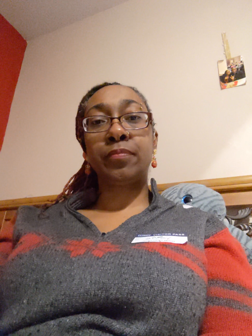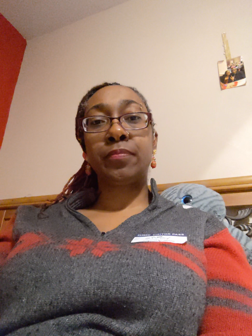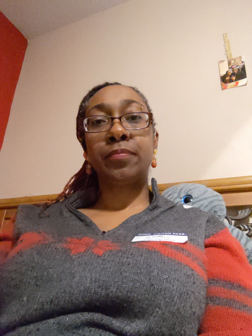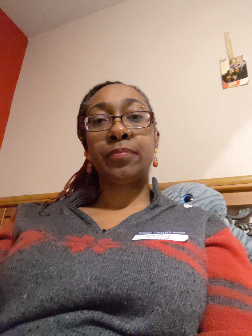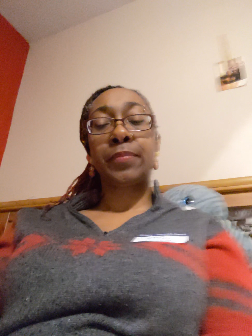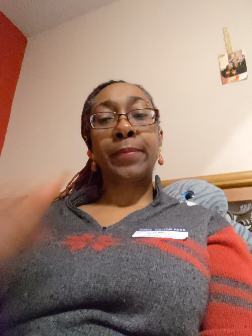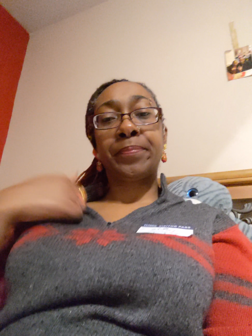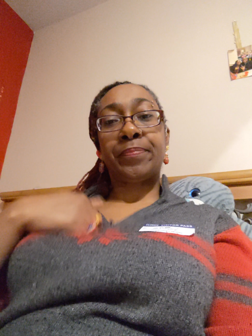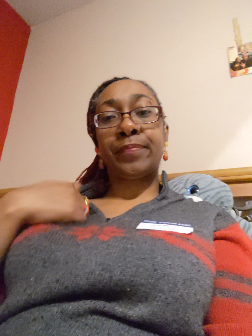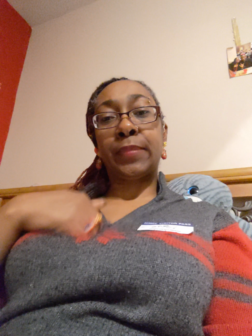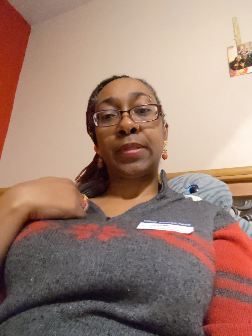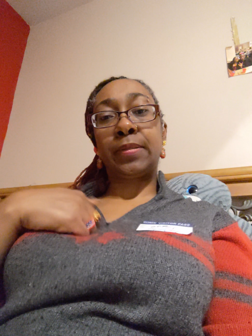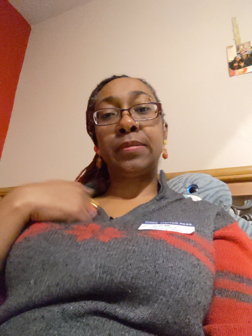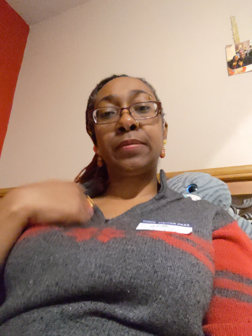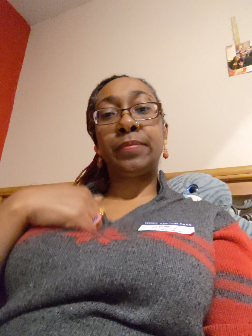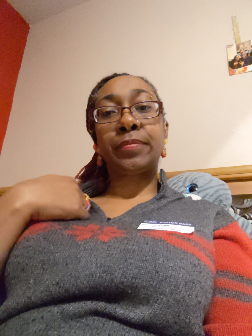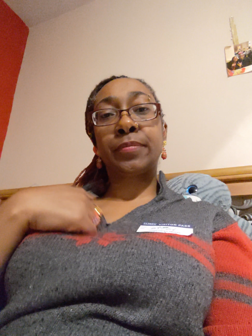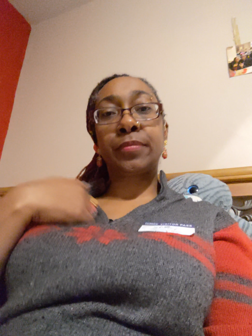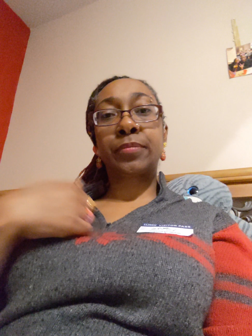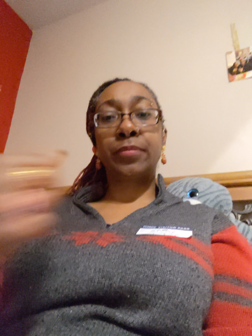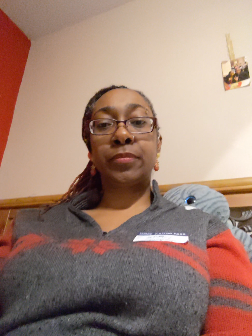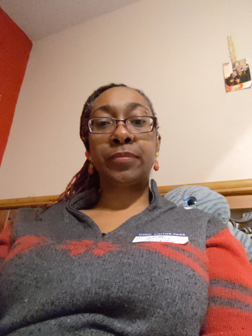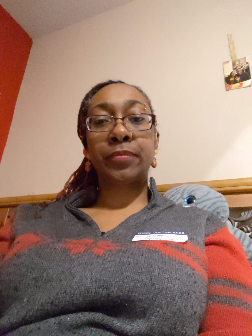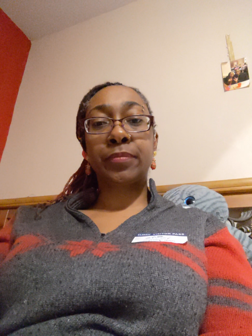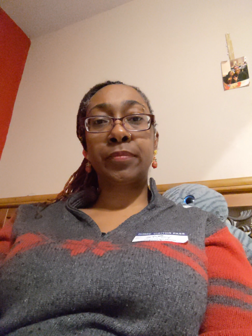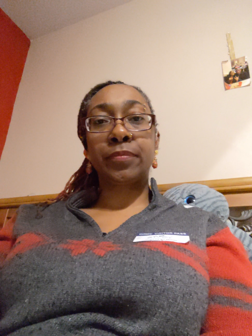bath